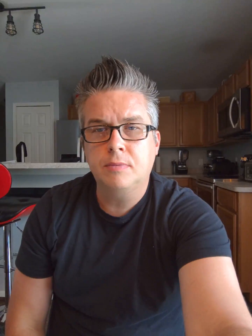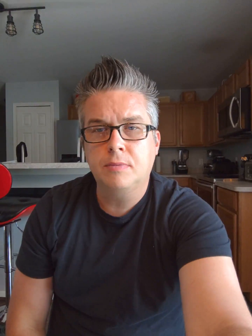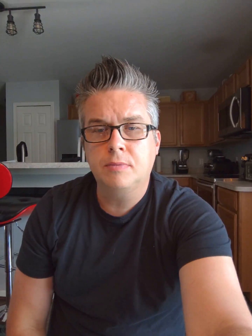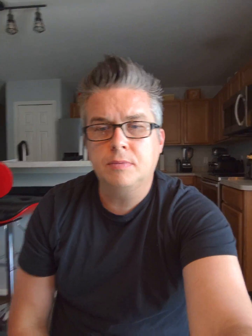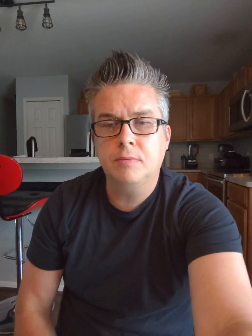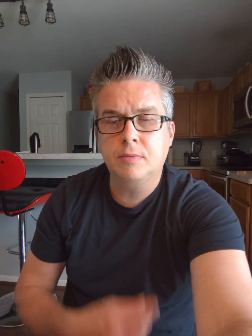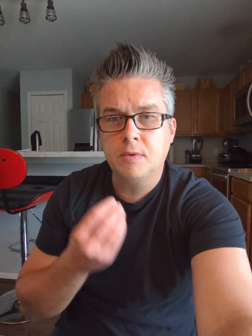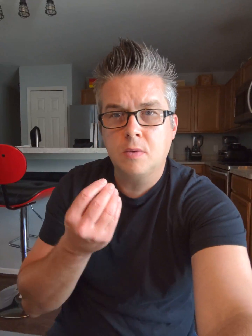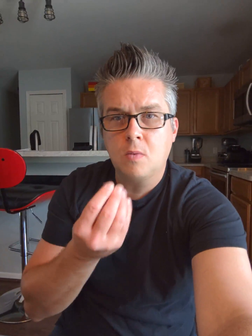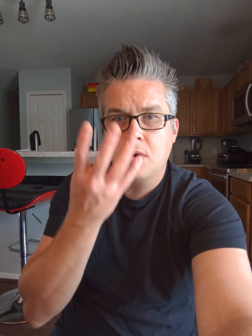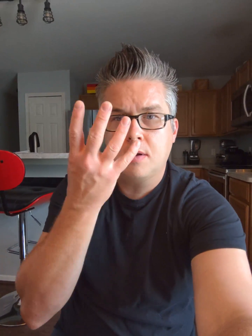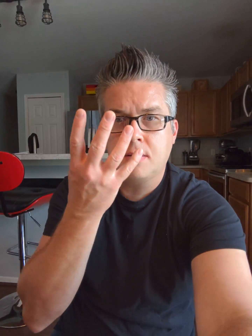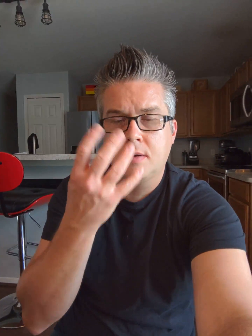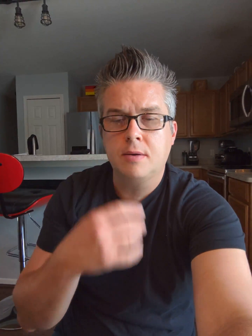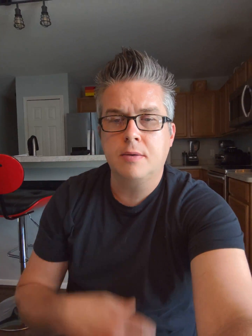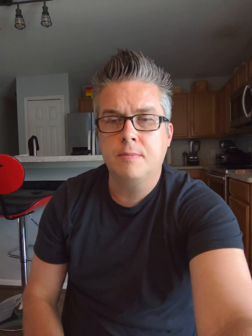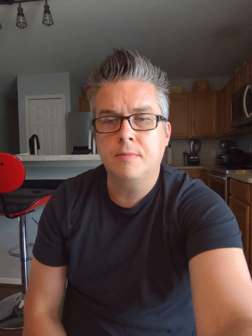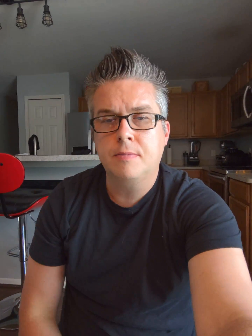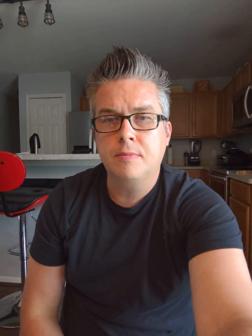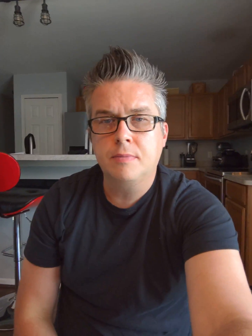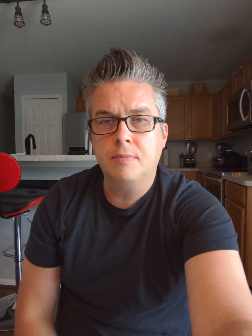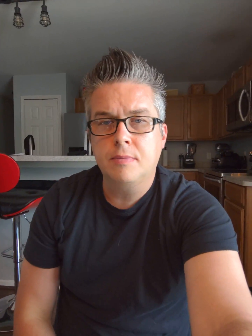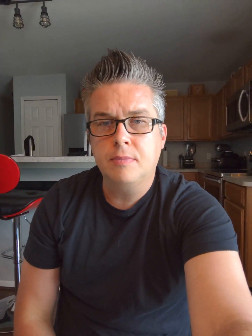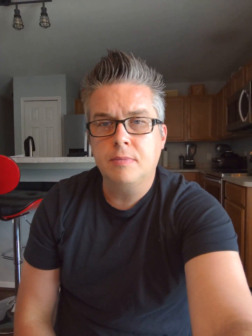plants